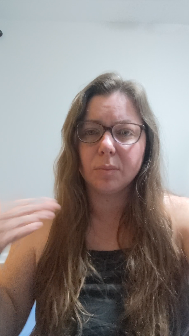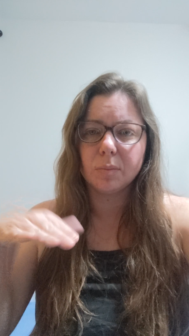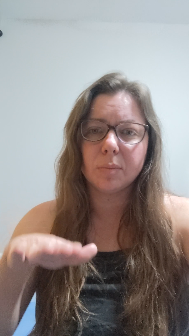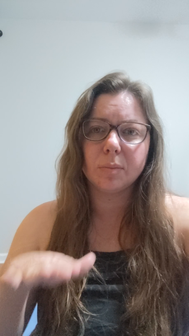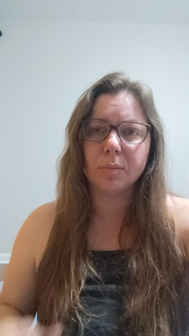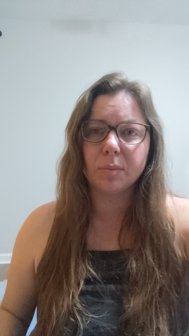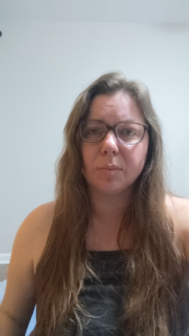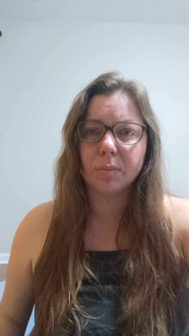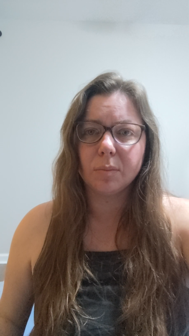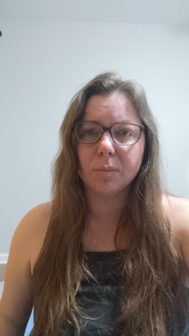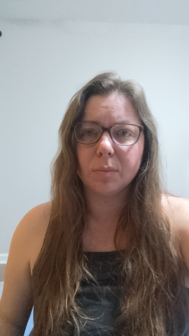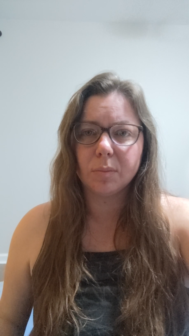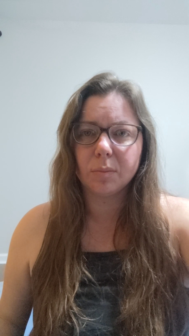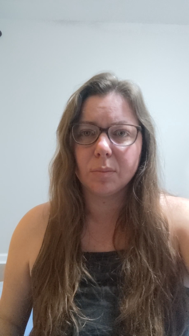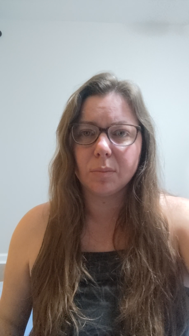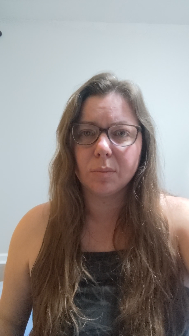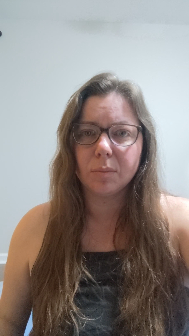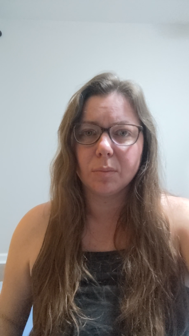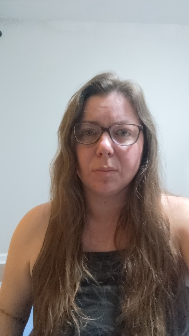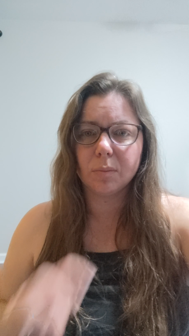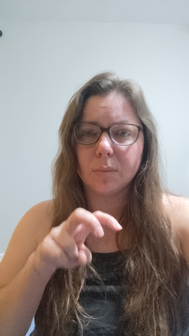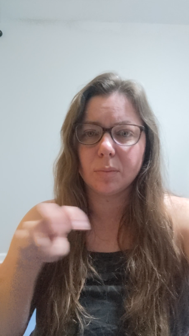porch